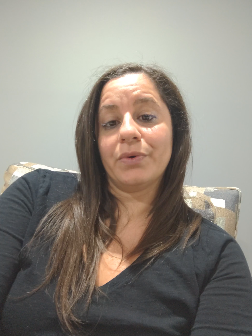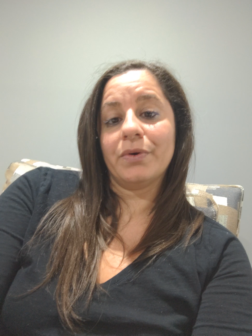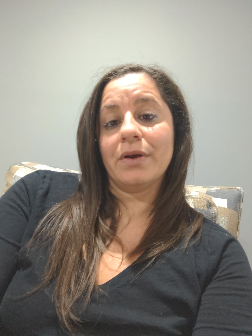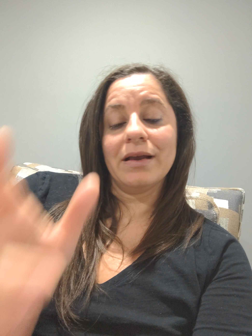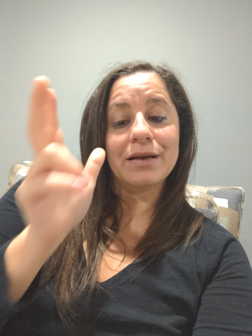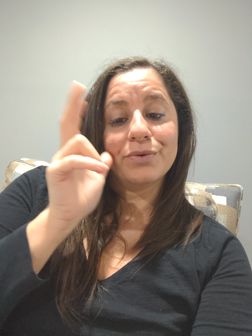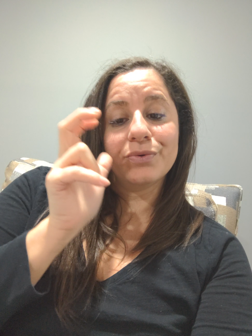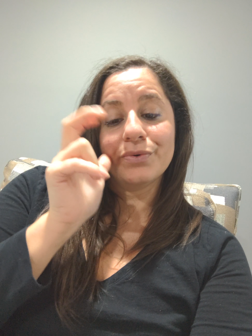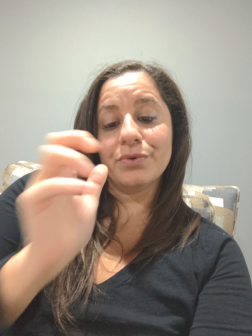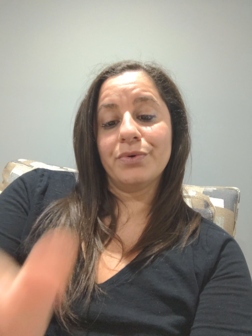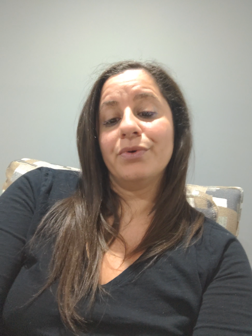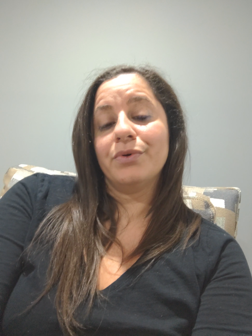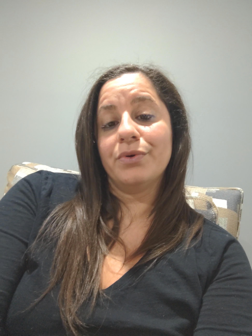hear